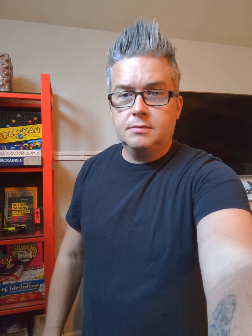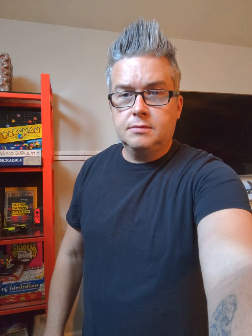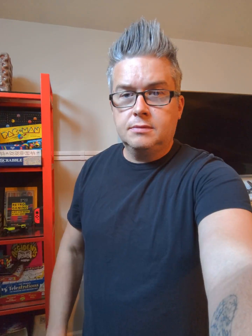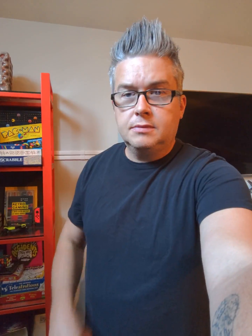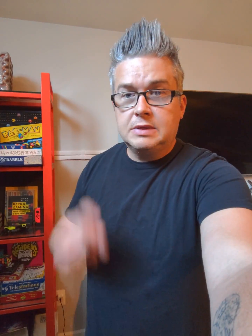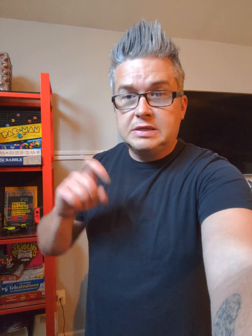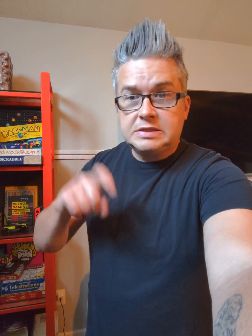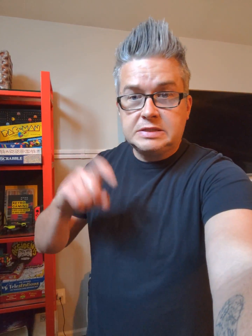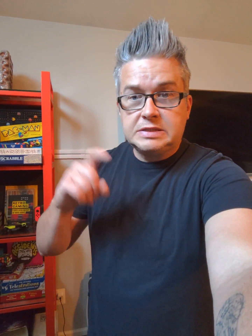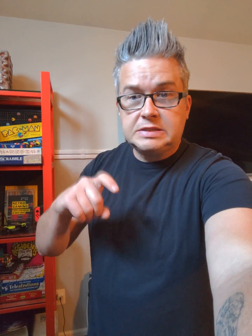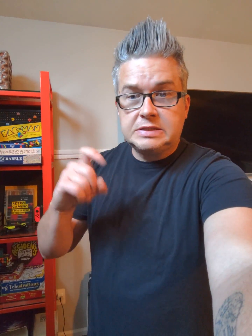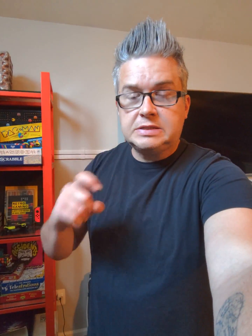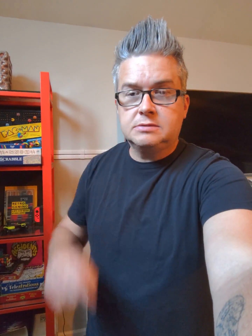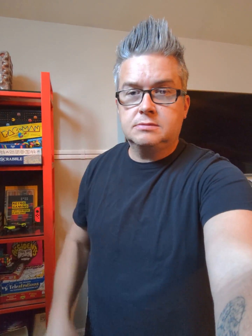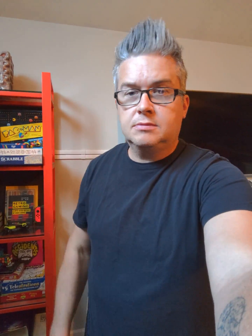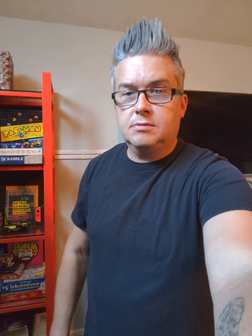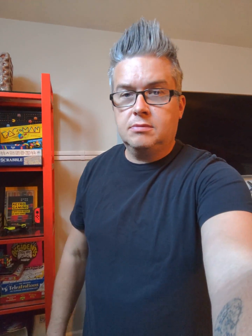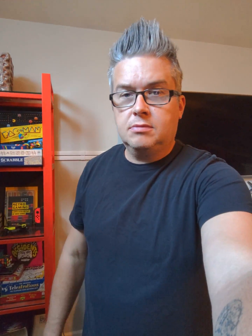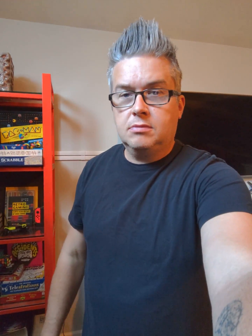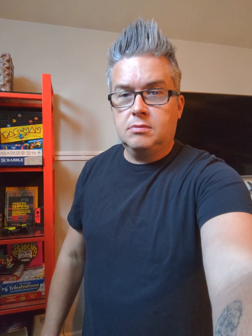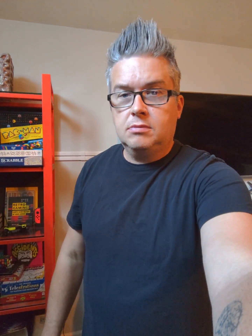need